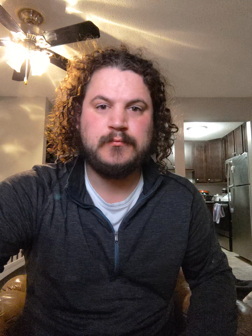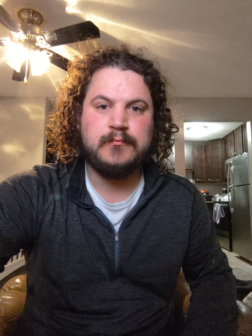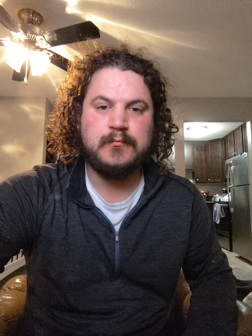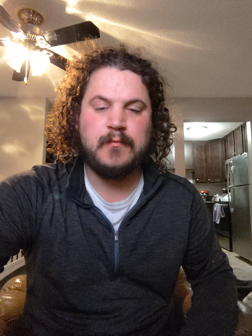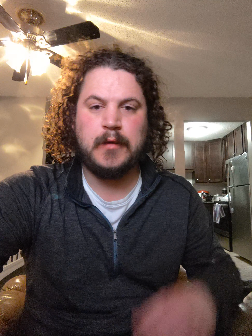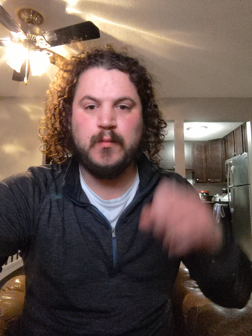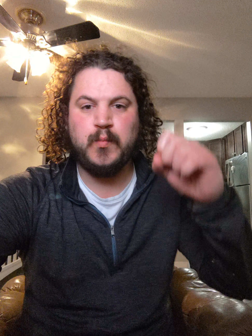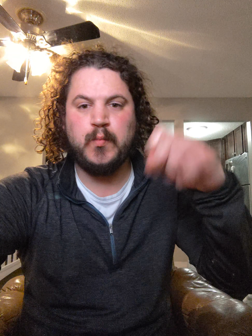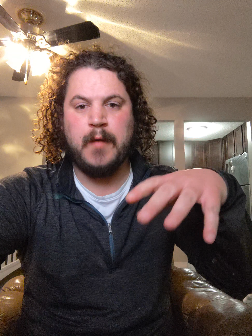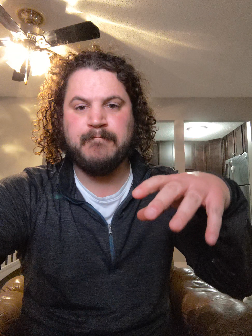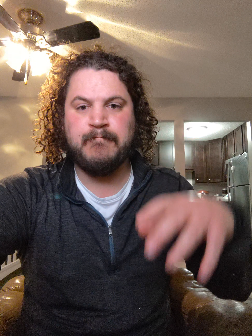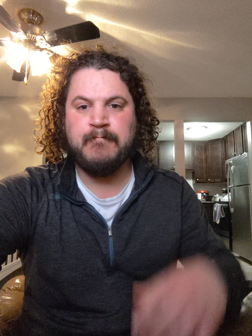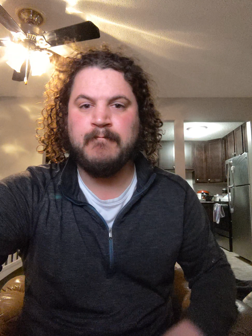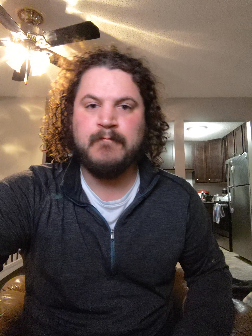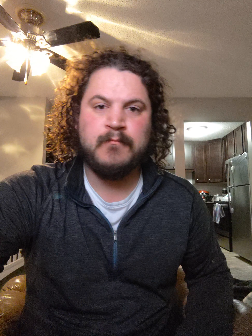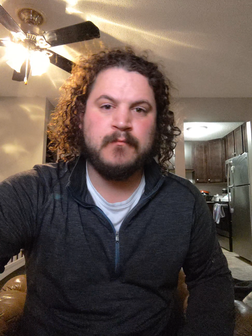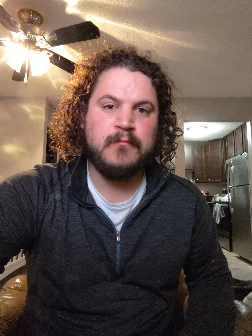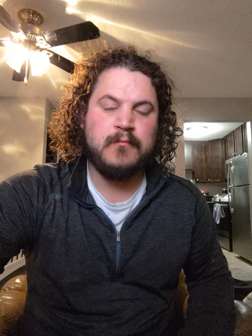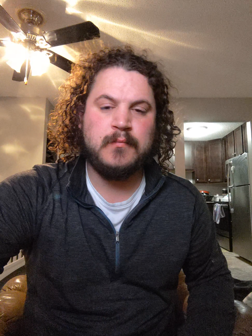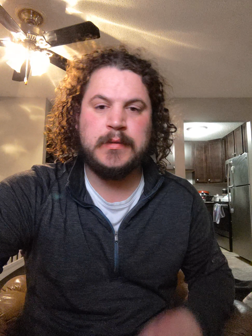drop